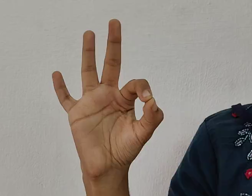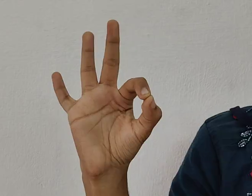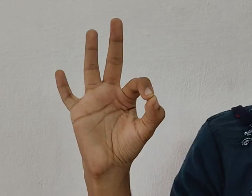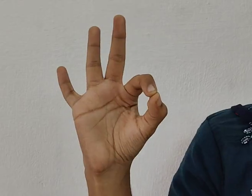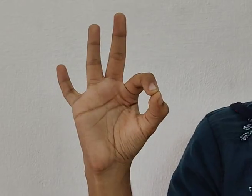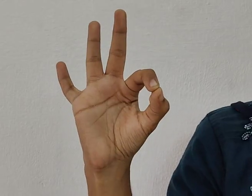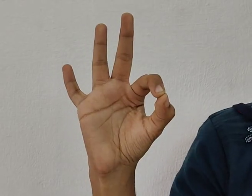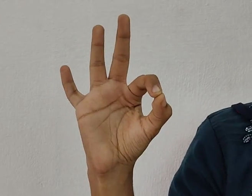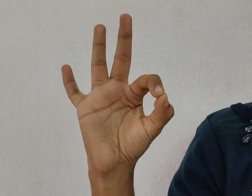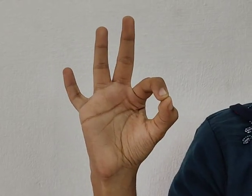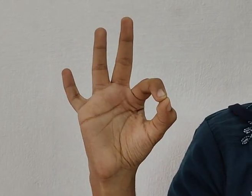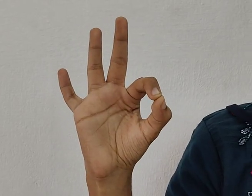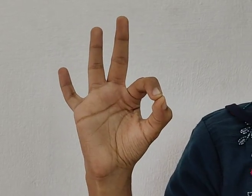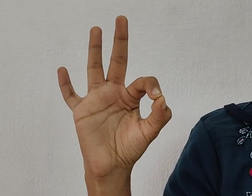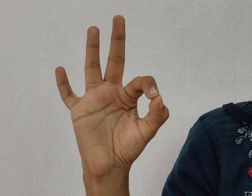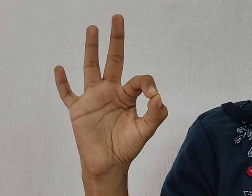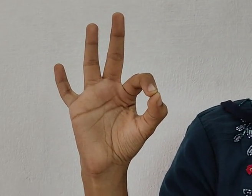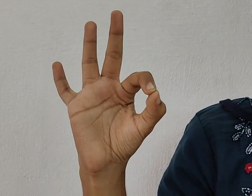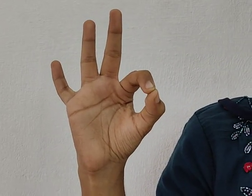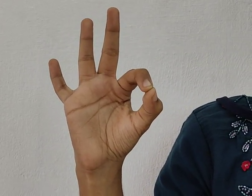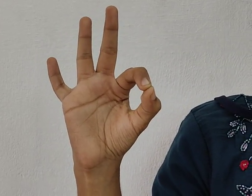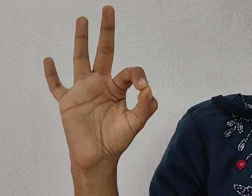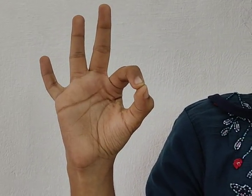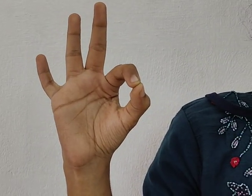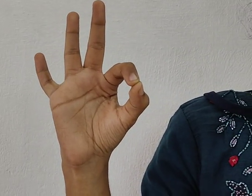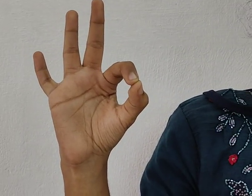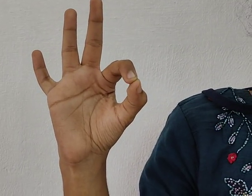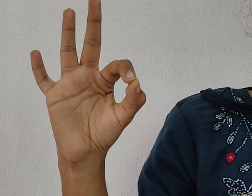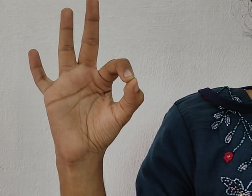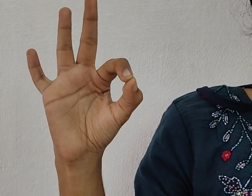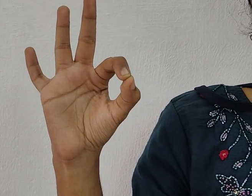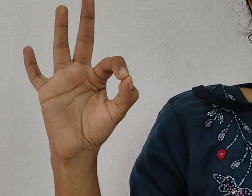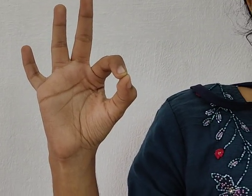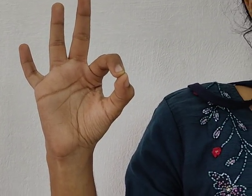ഒ